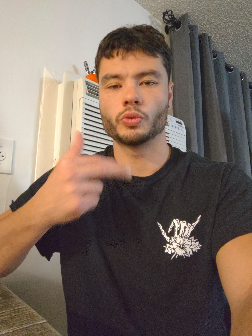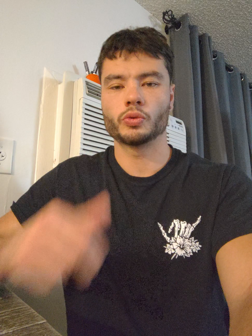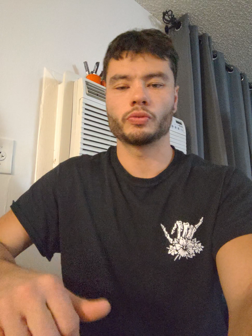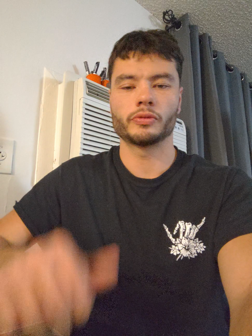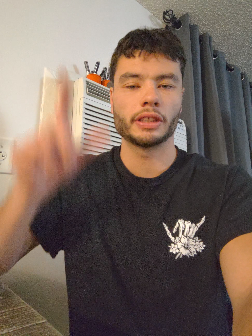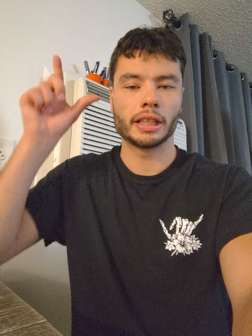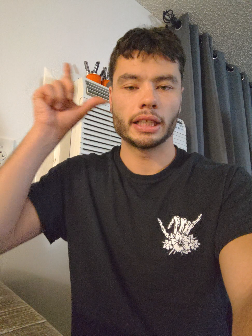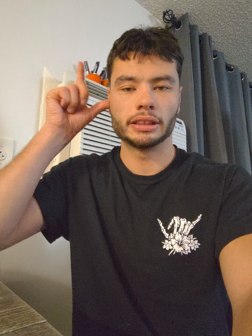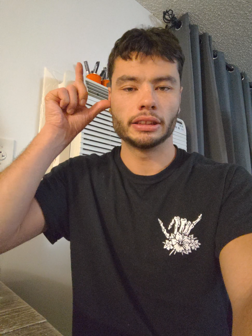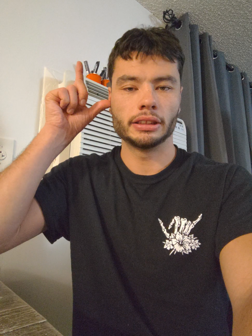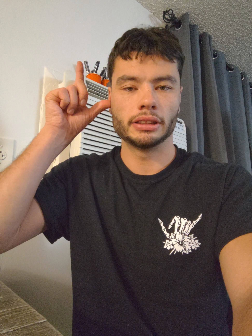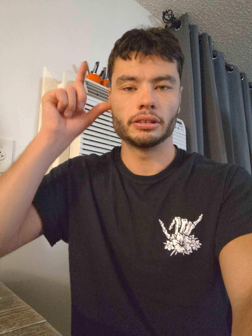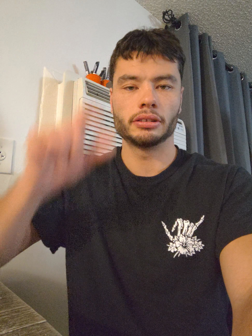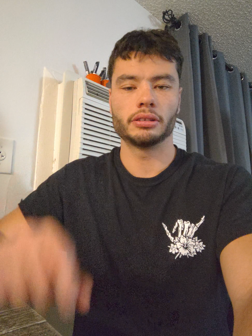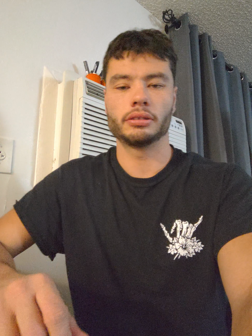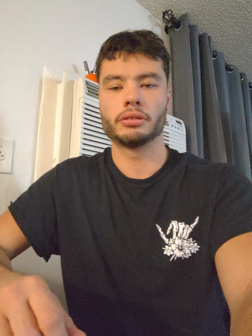listen